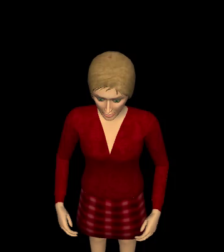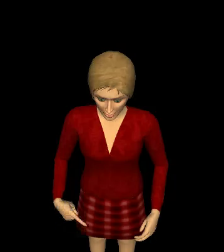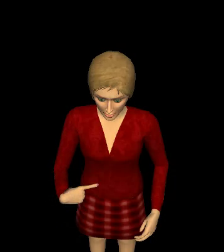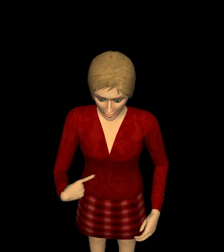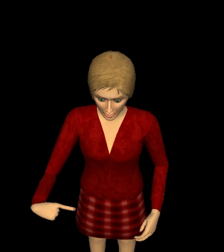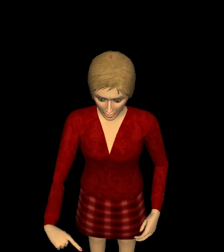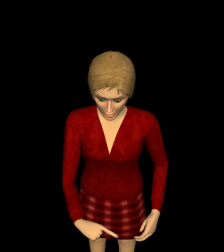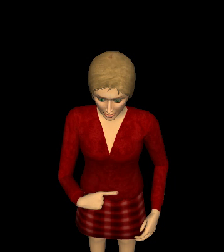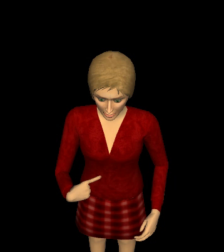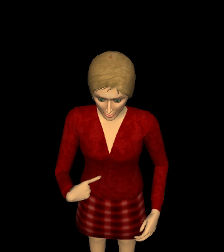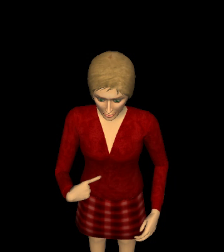نحن